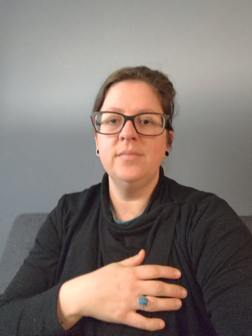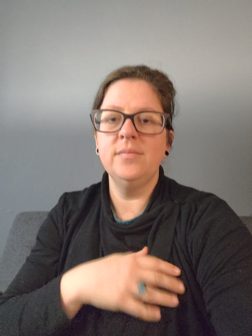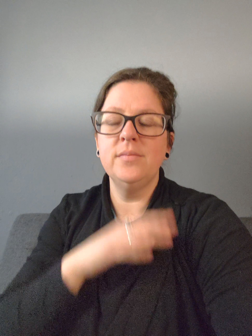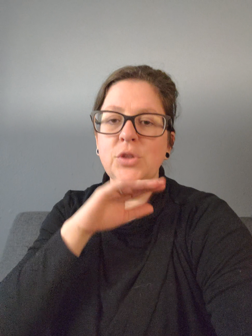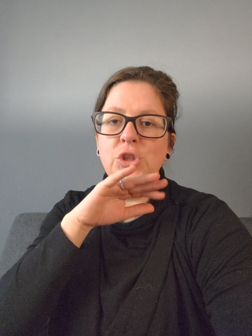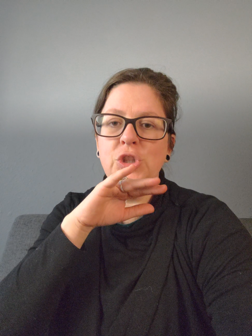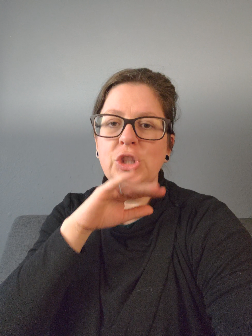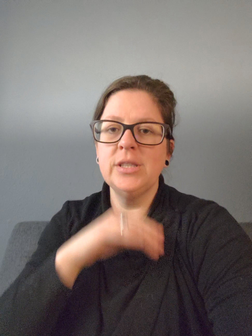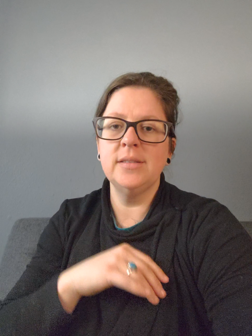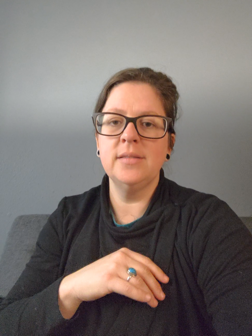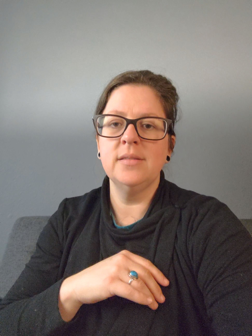dirty